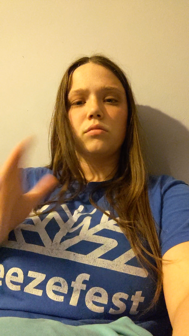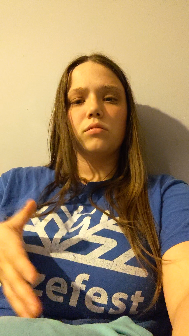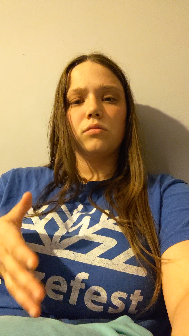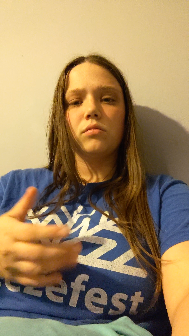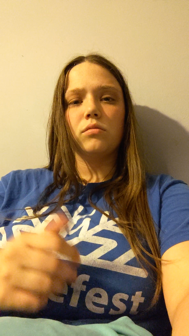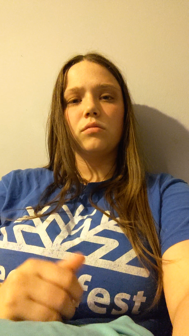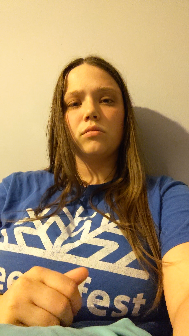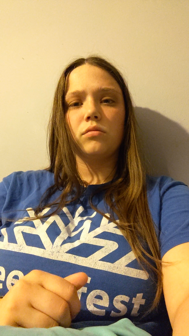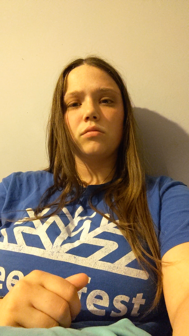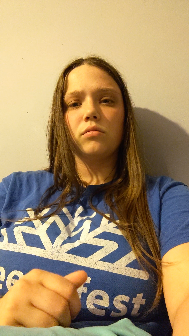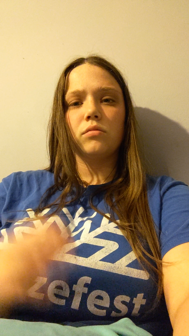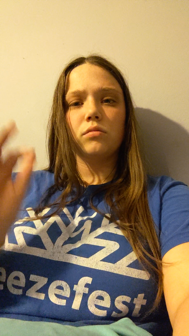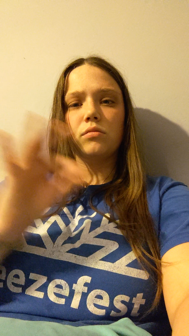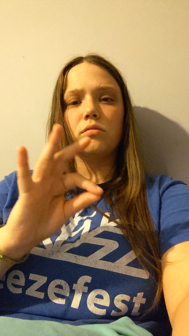fit